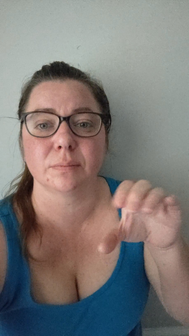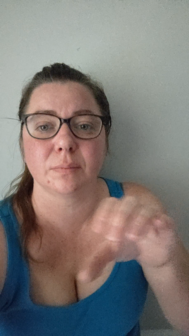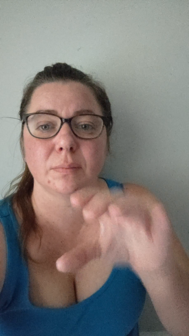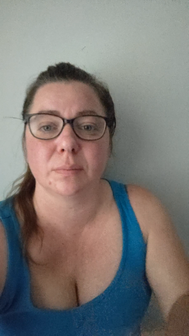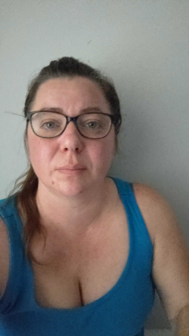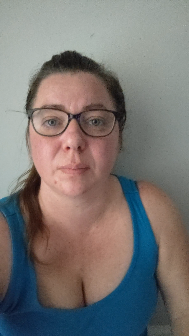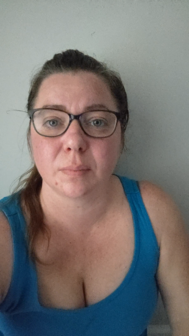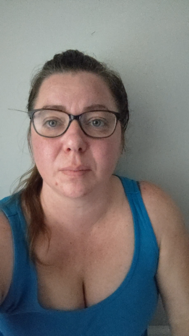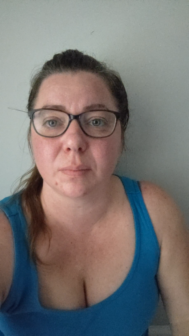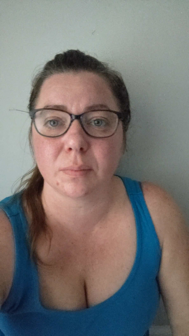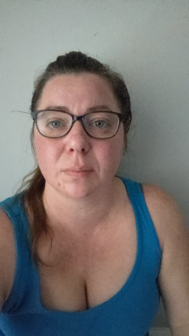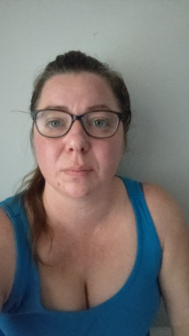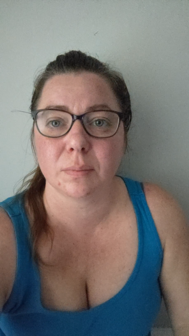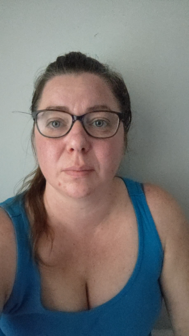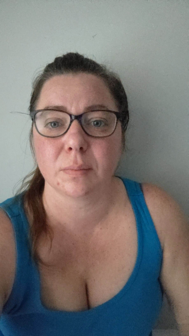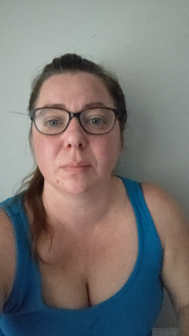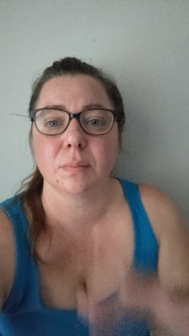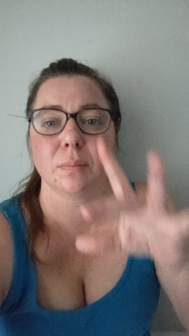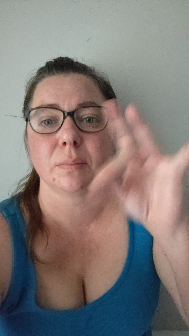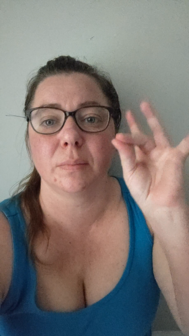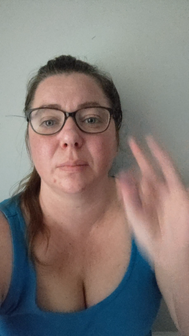pick